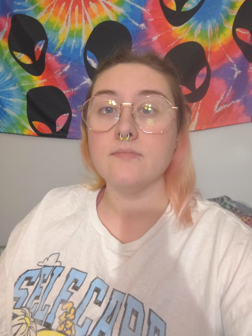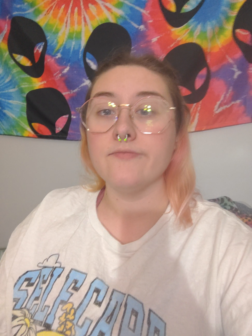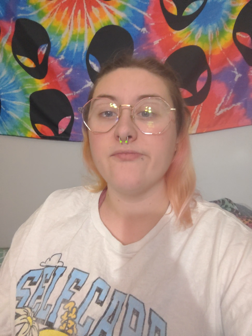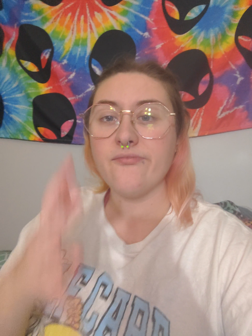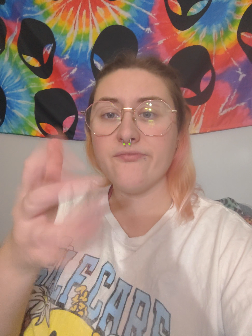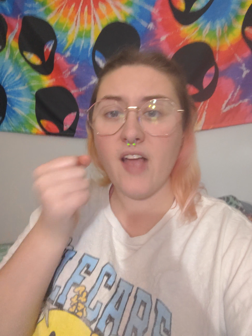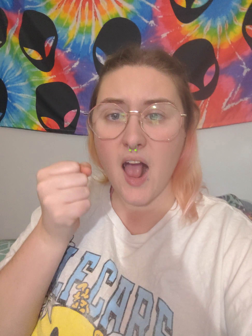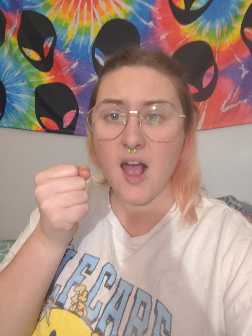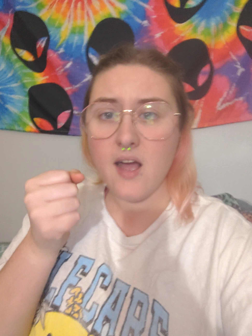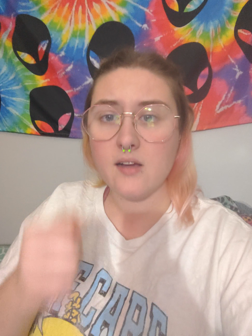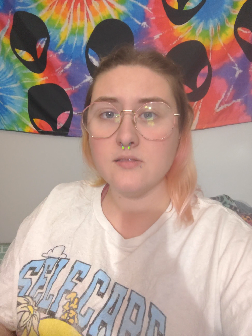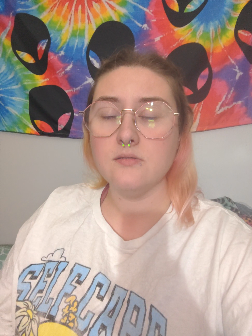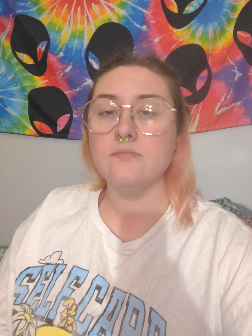fast